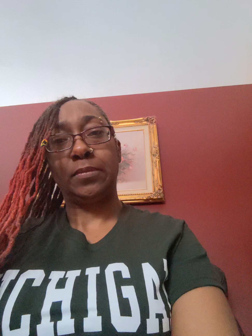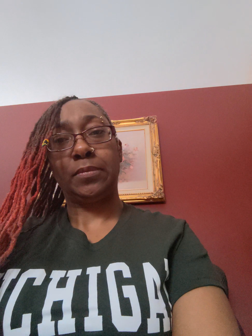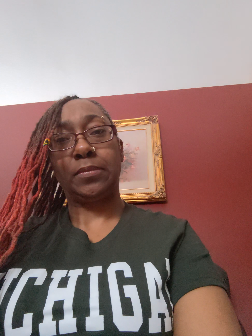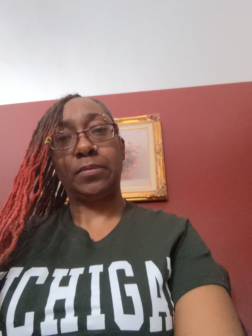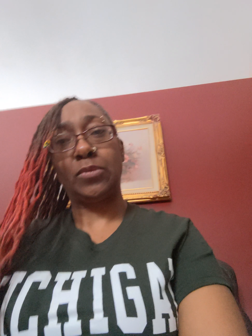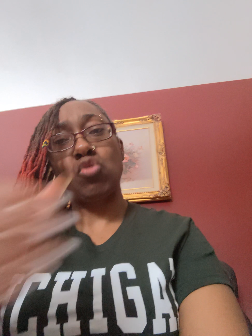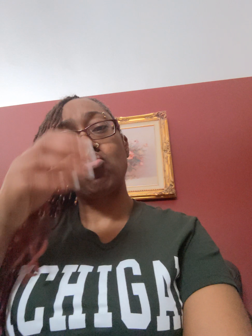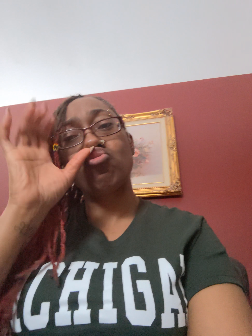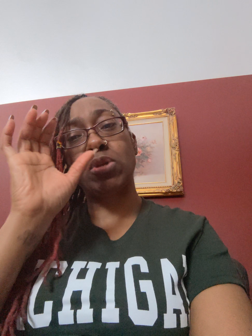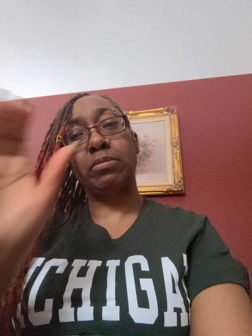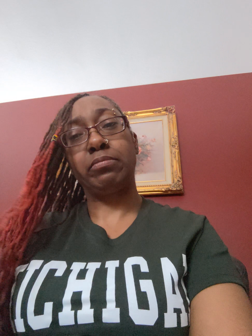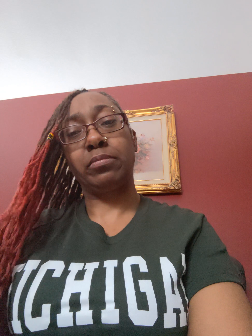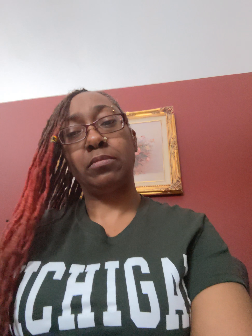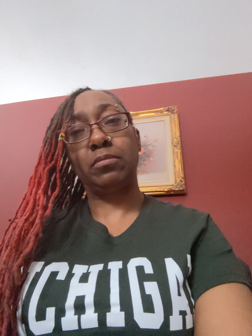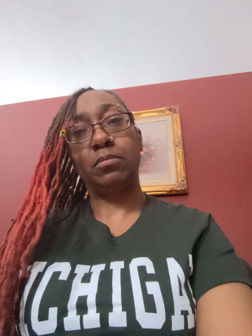drink